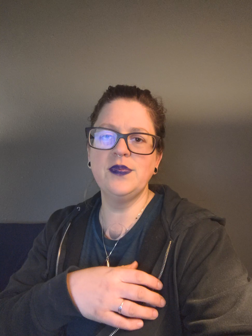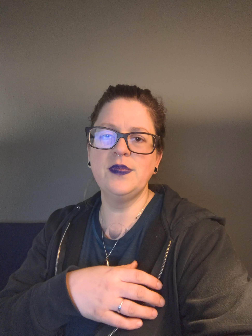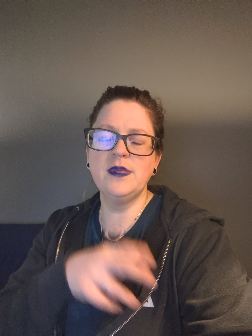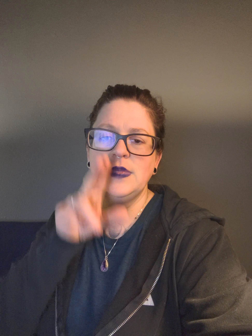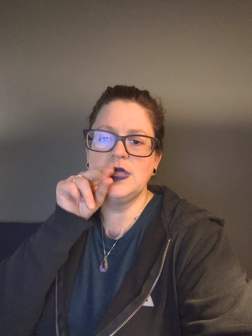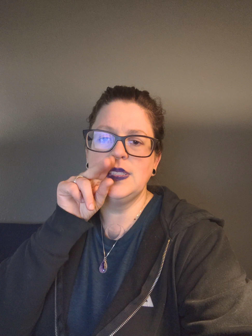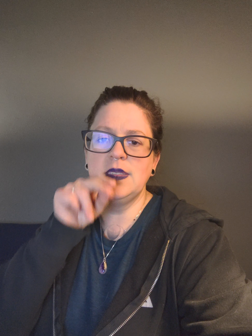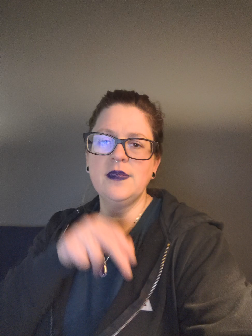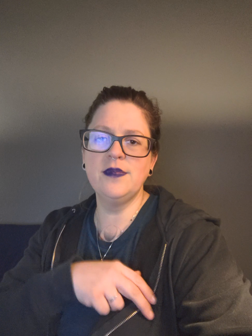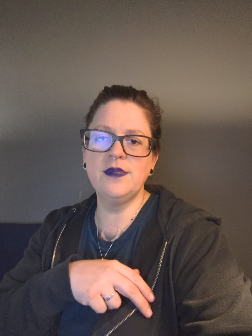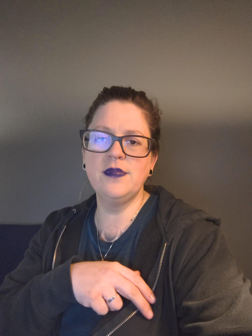duck